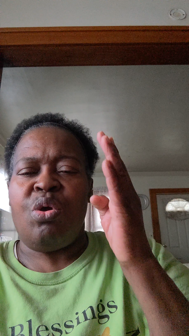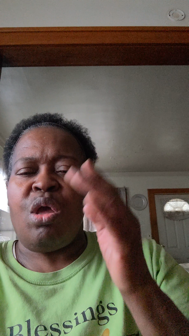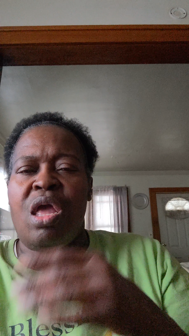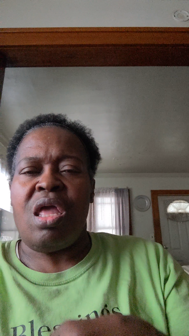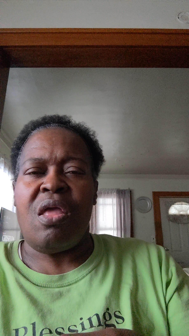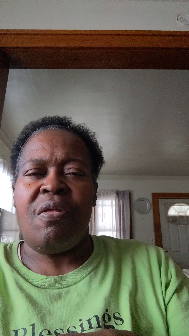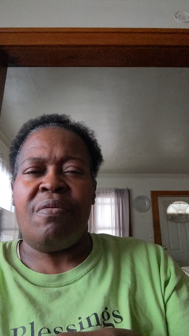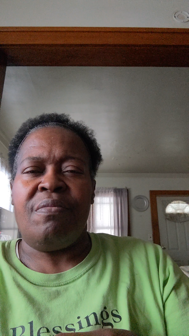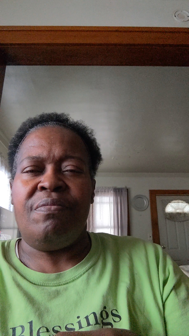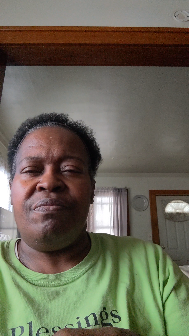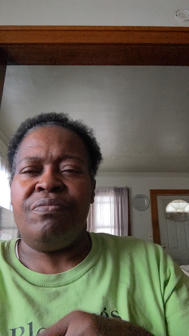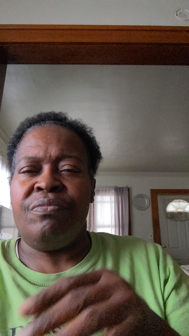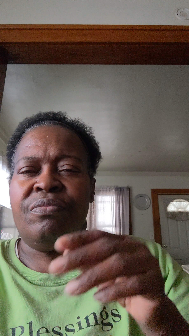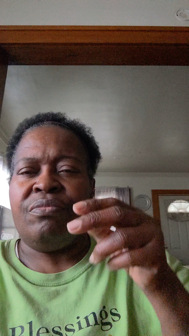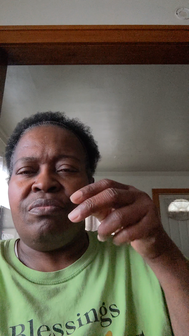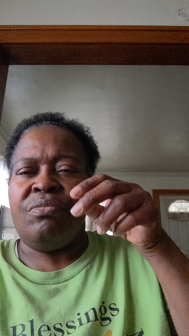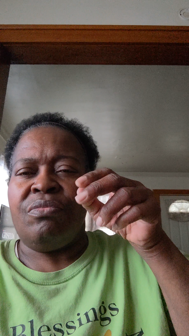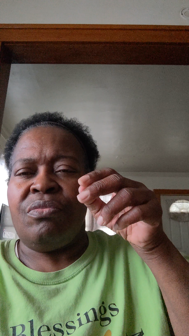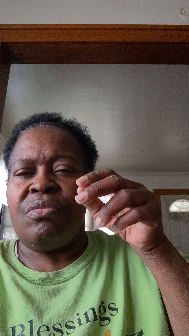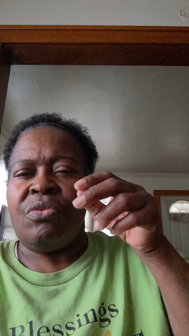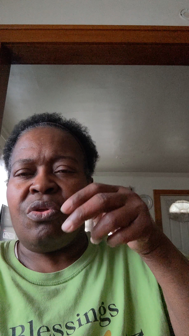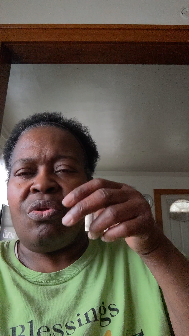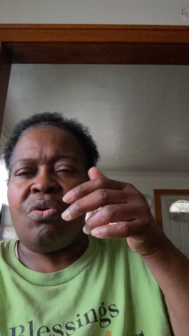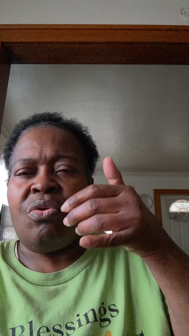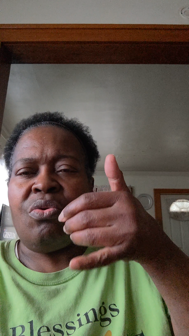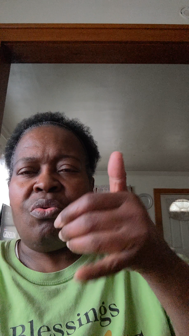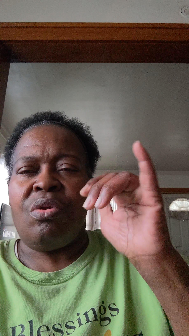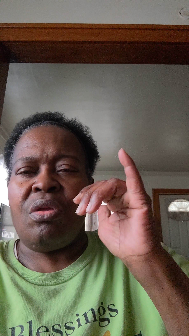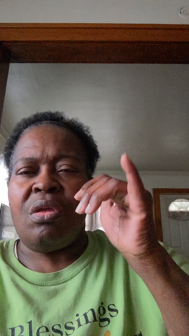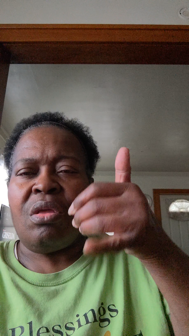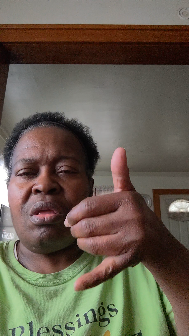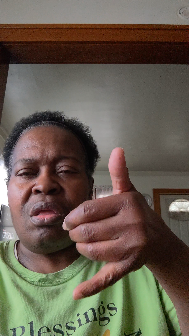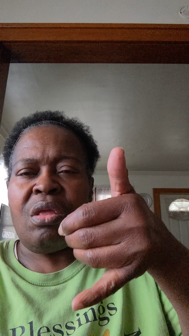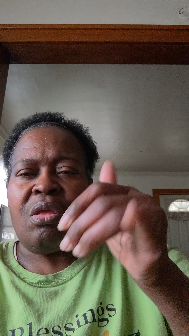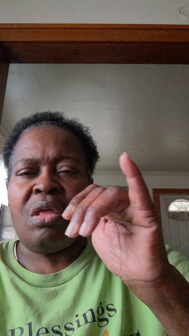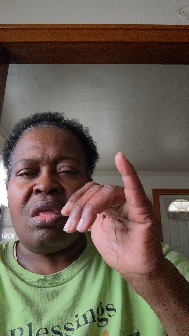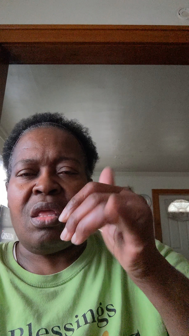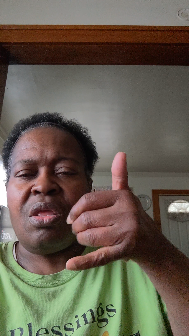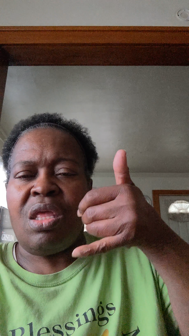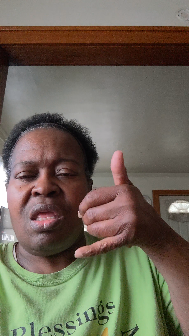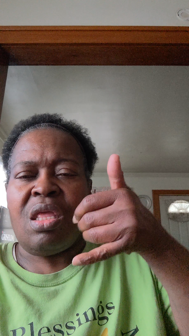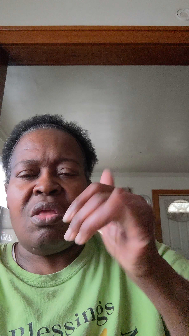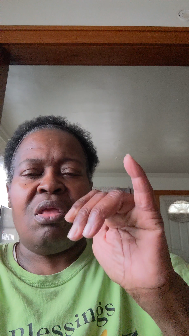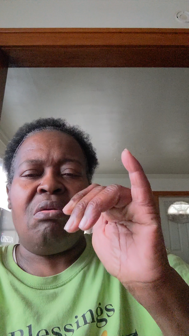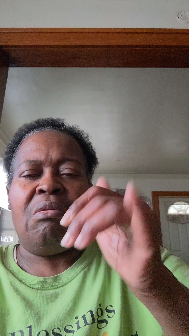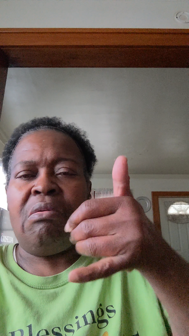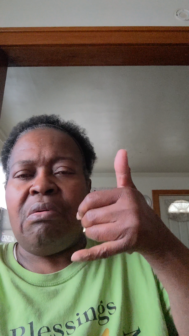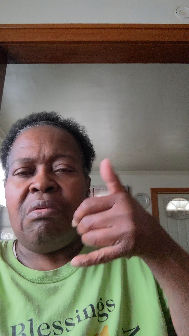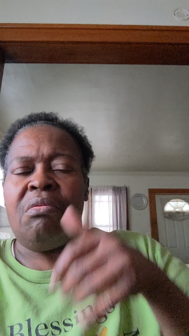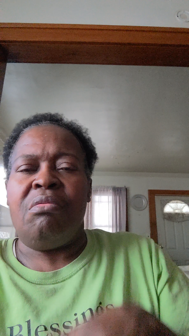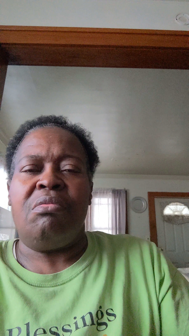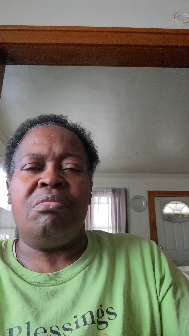rocking chair